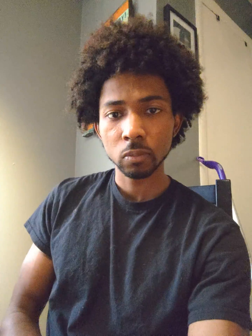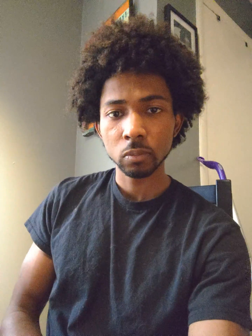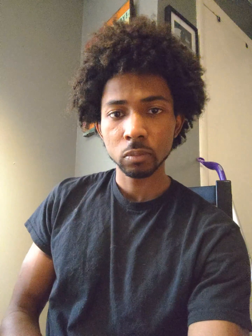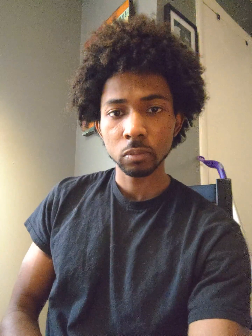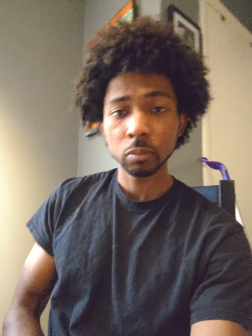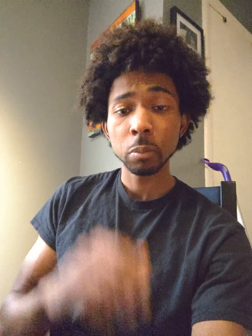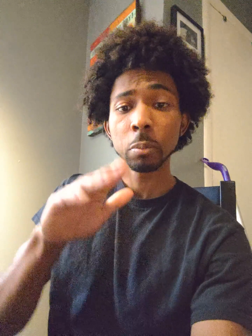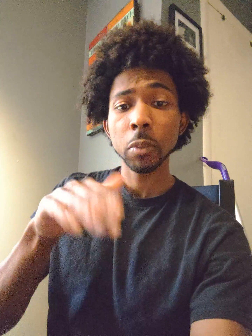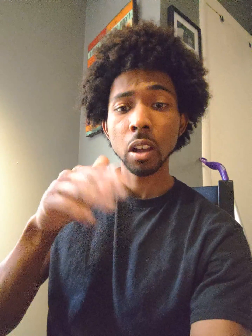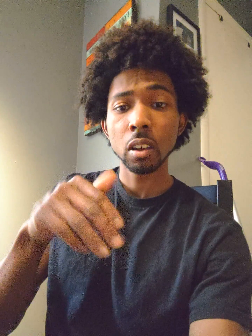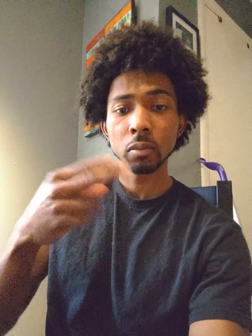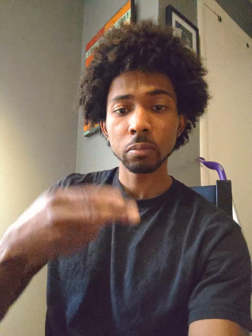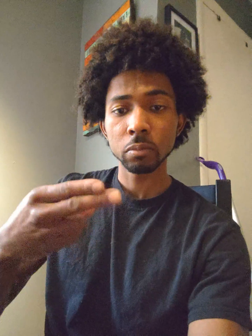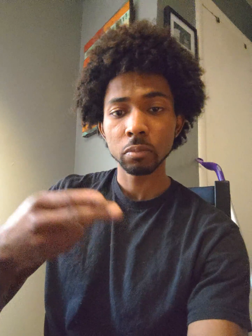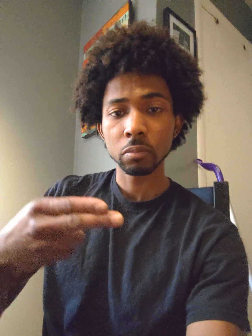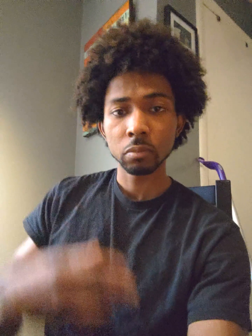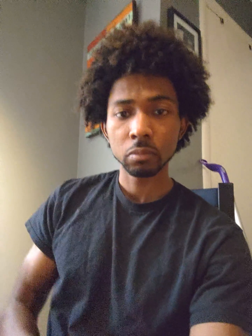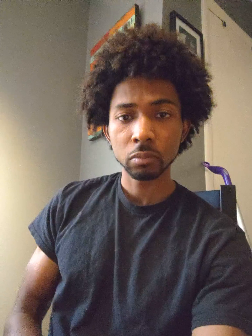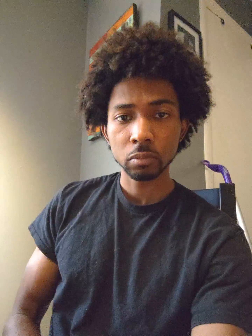pet's name